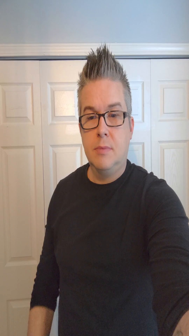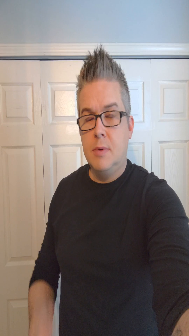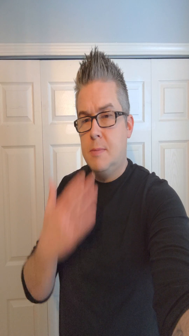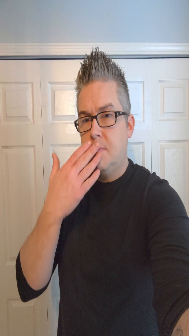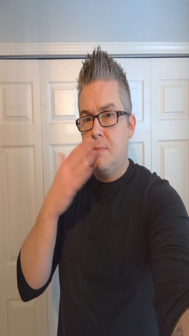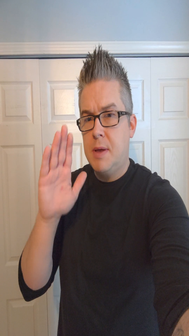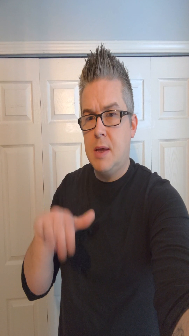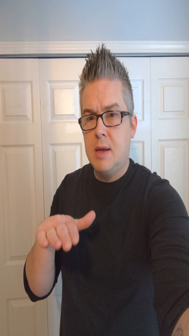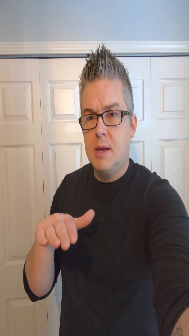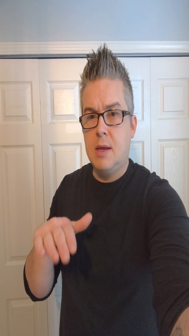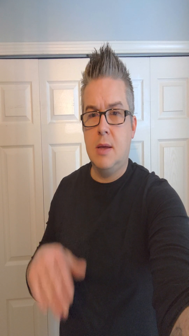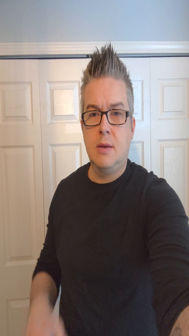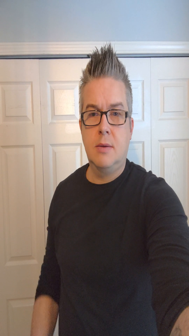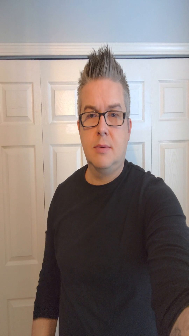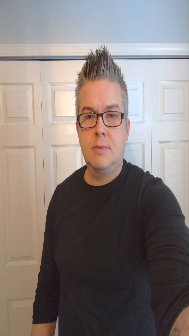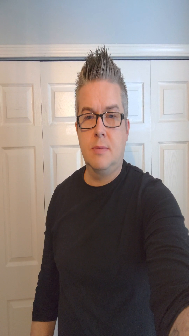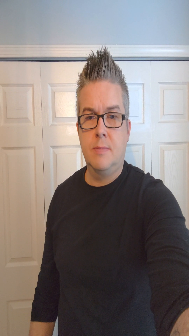bad